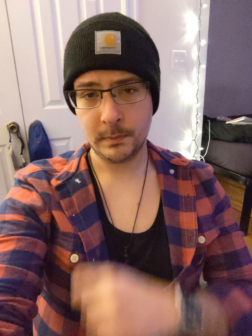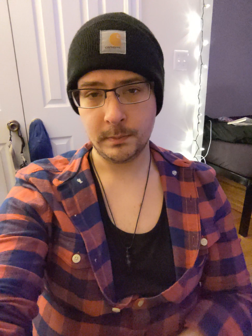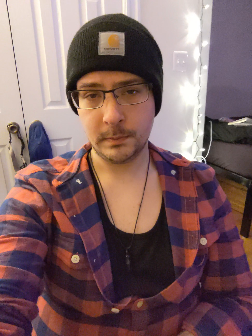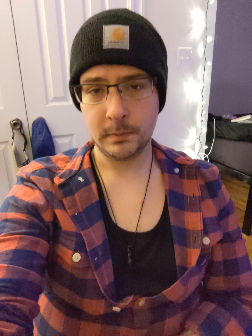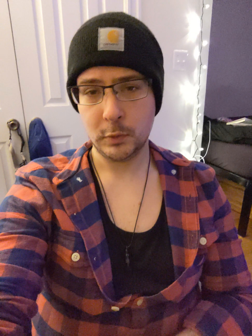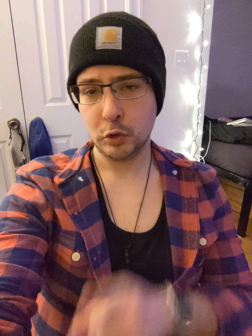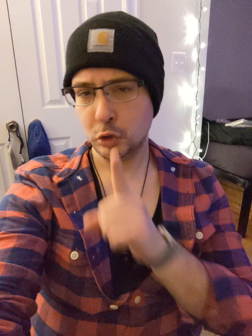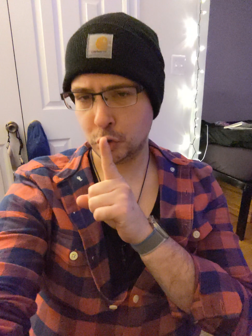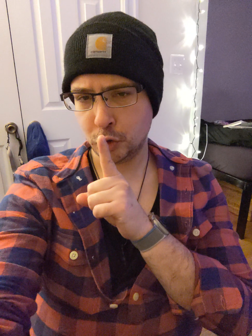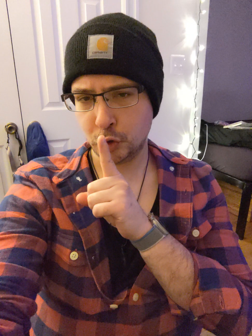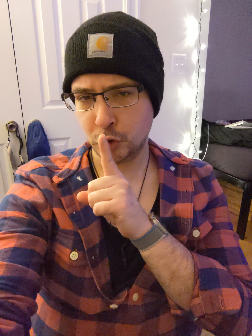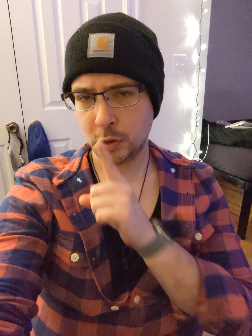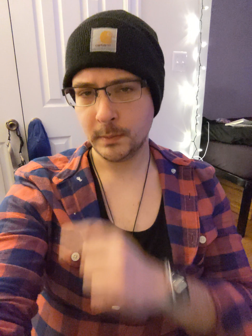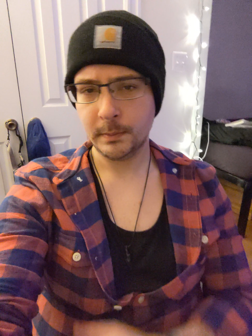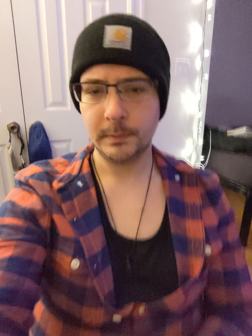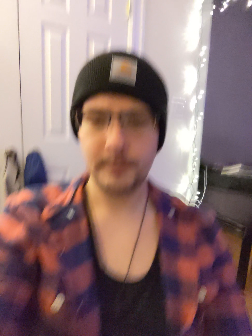shhh